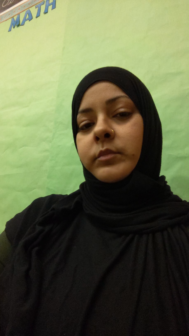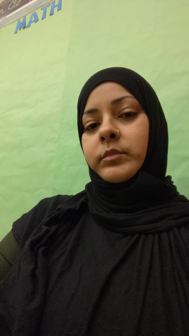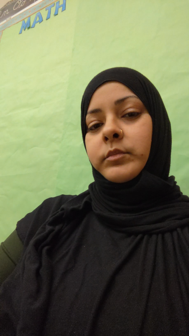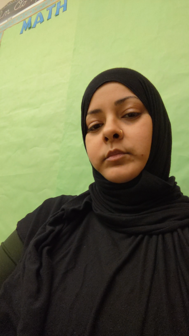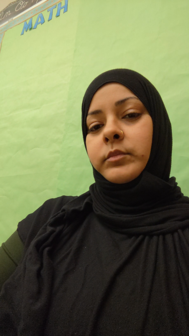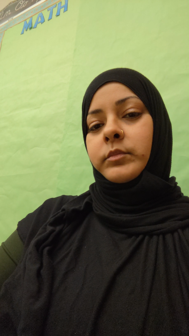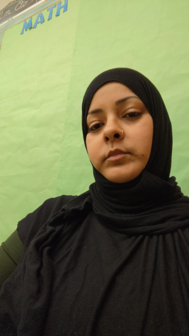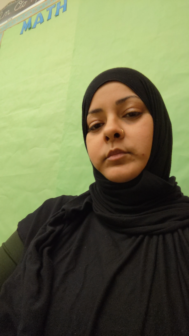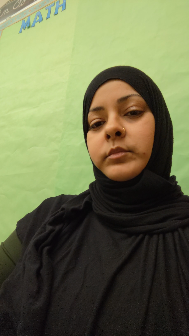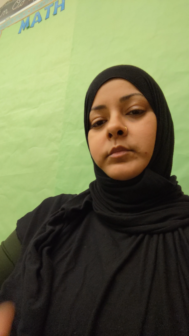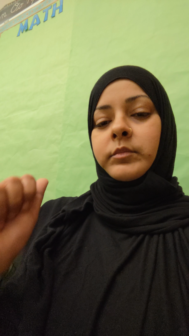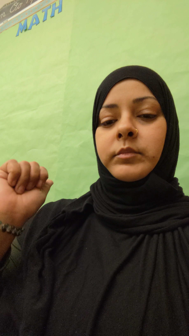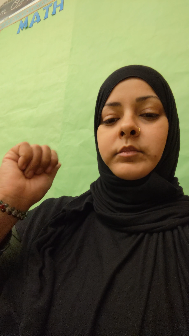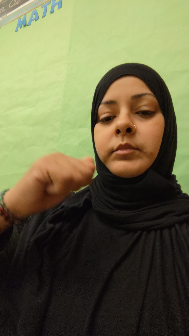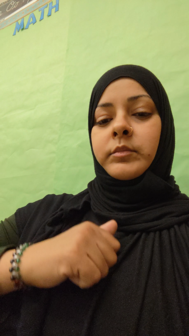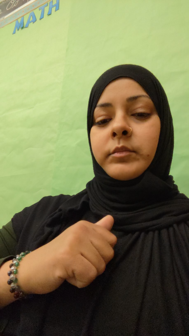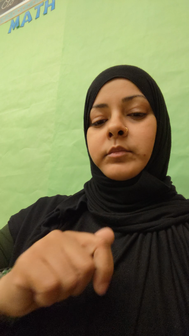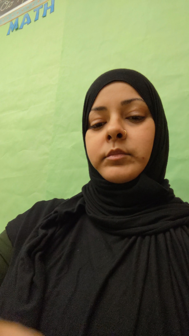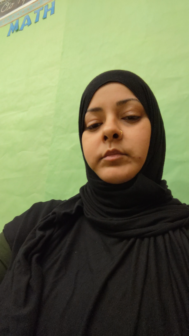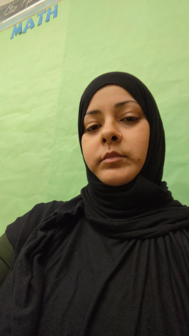coats